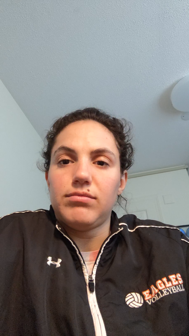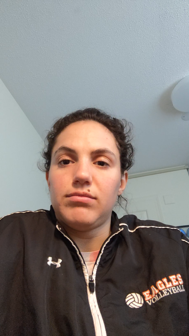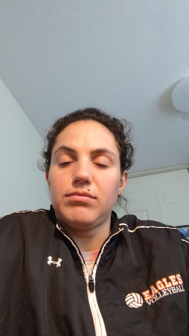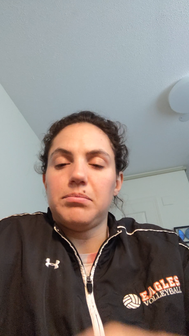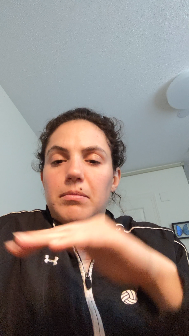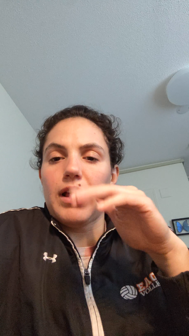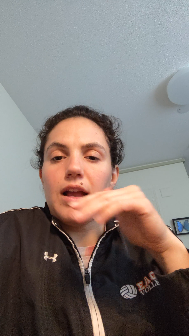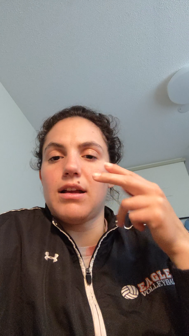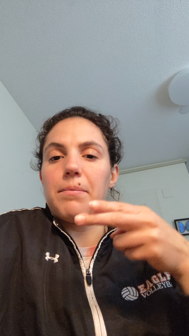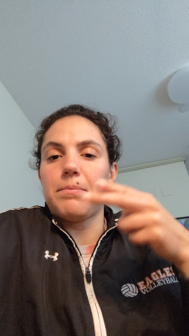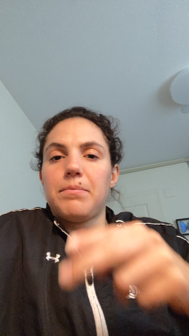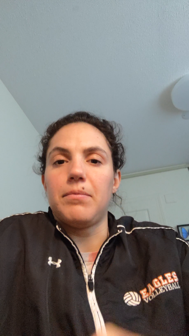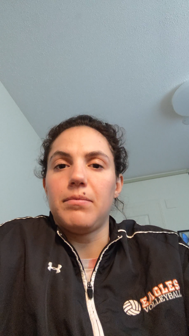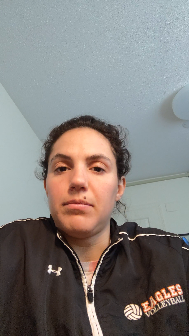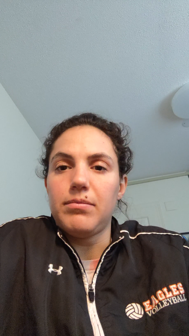pet's name